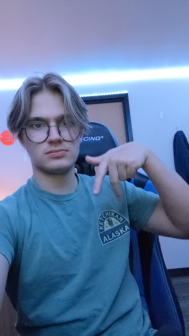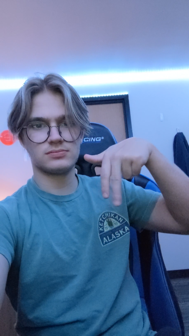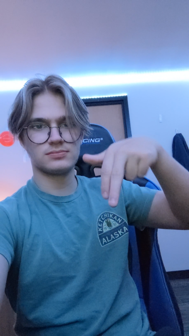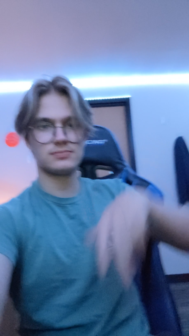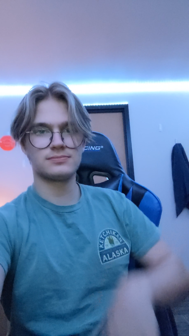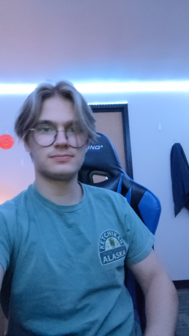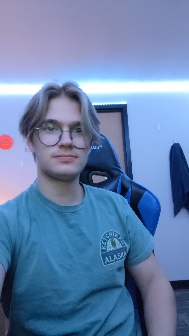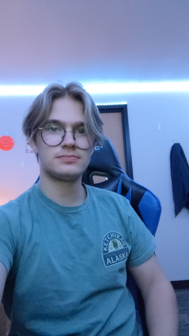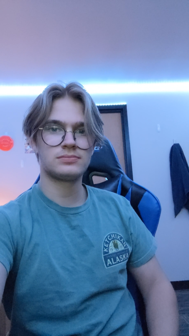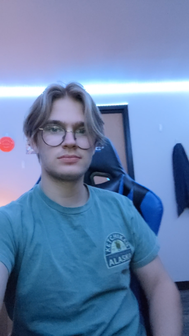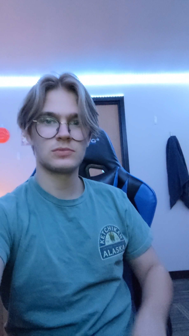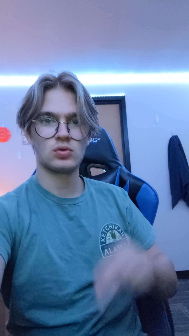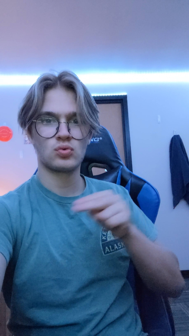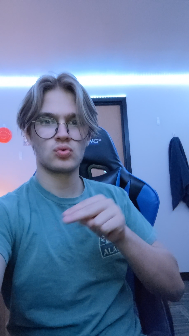nurse